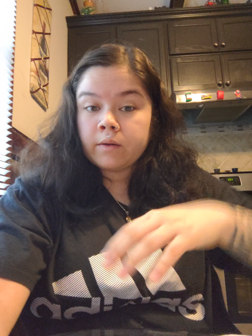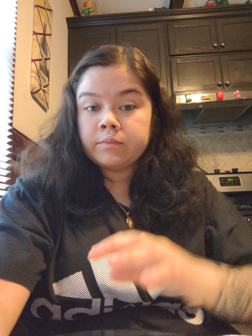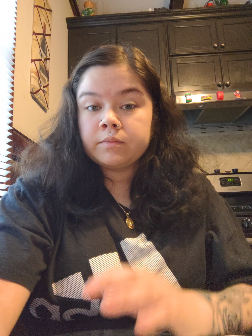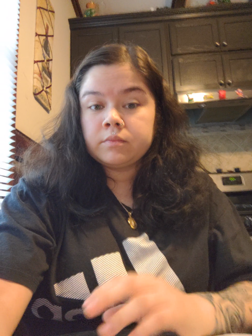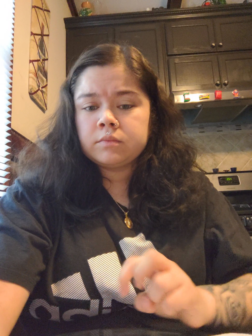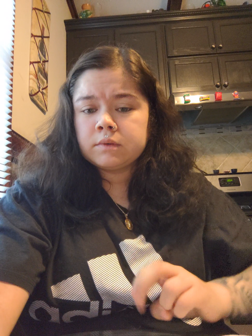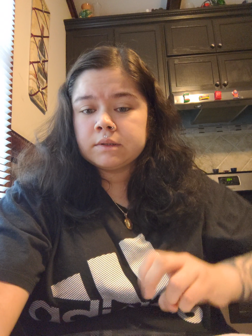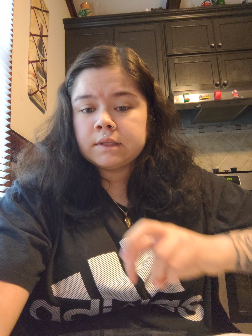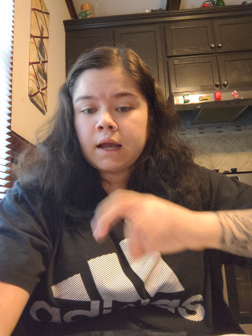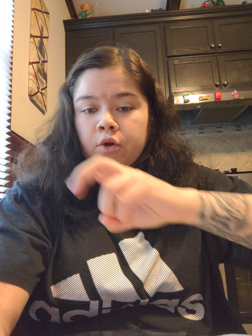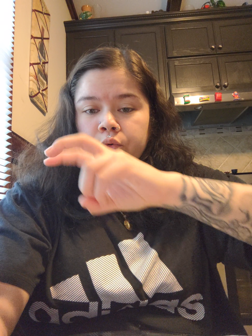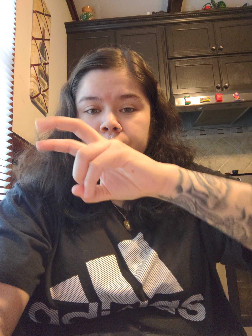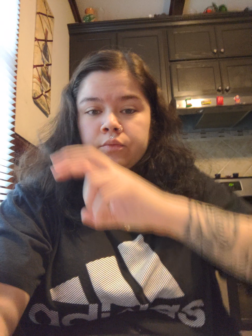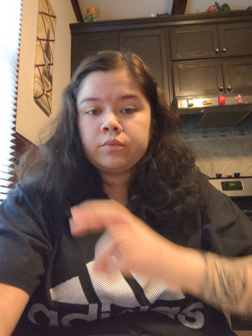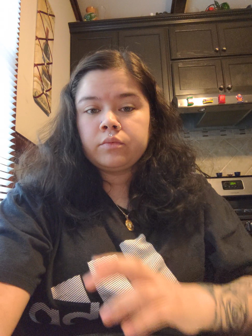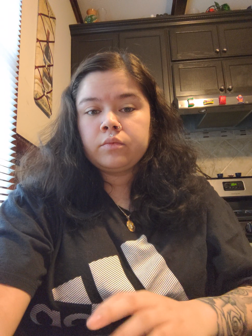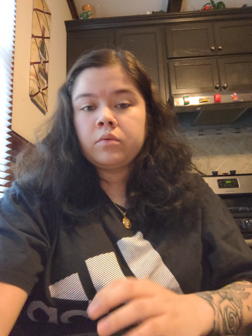stairs